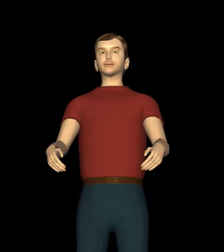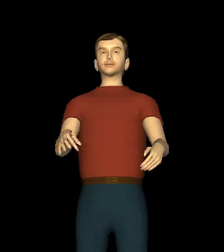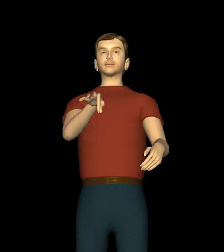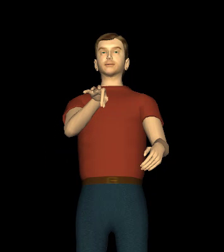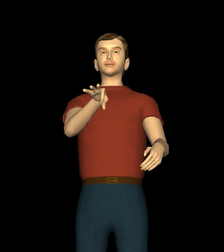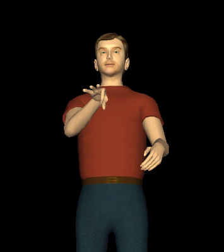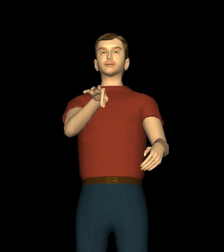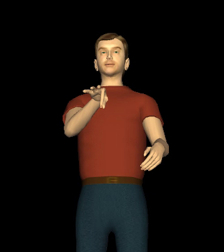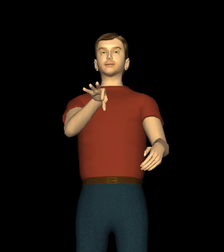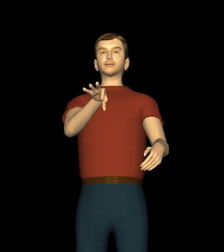ملح